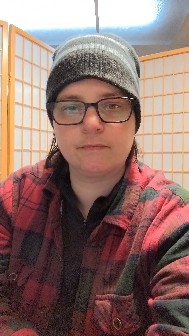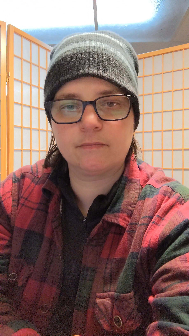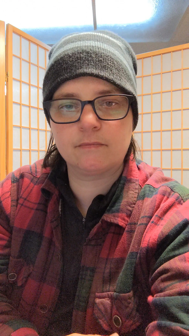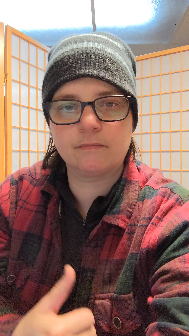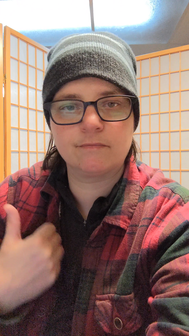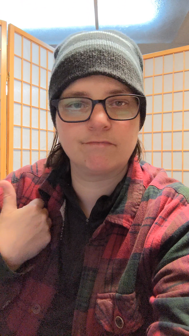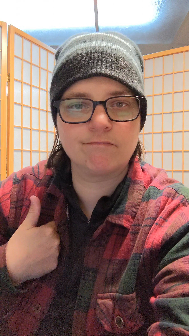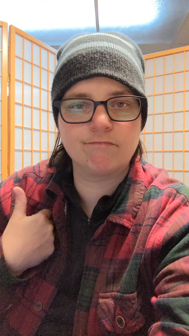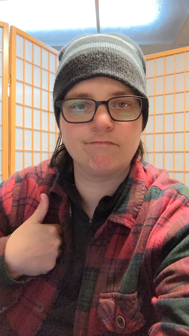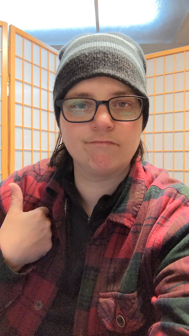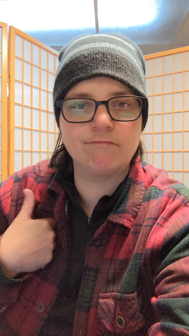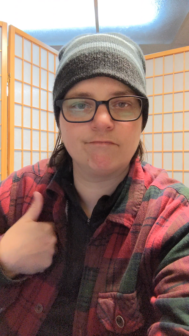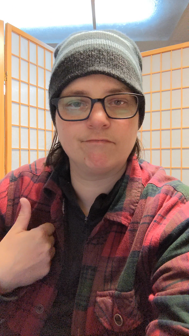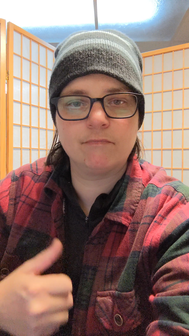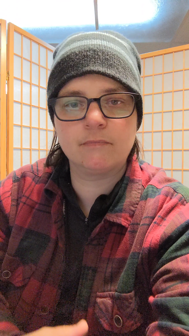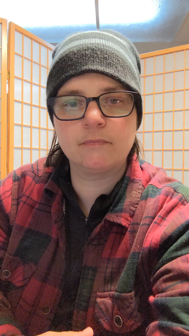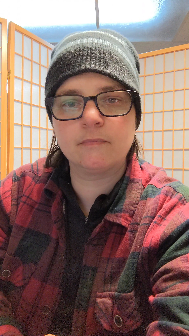bathtub